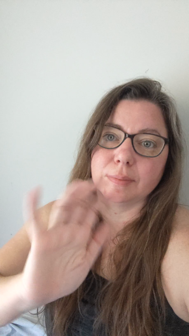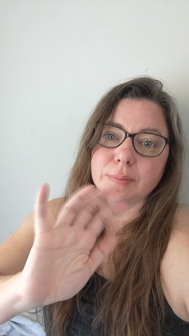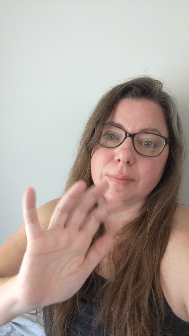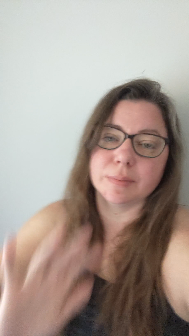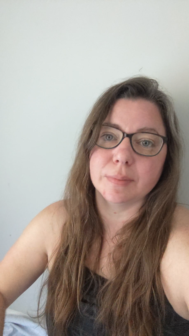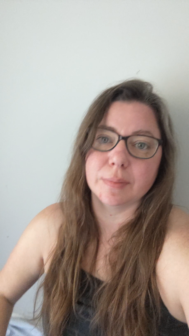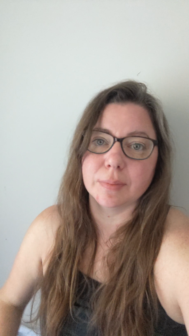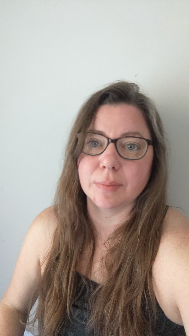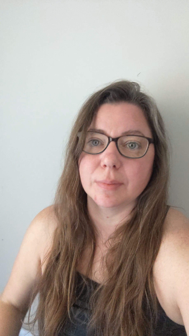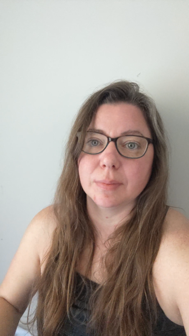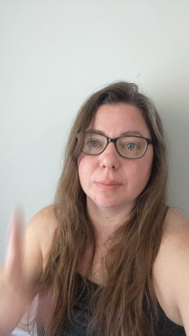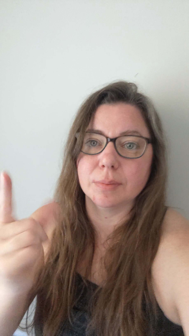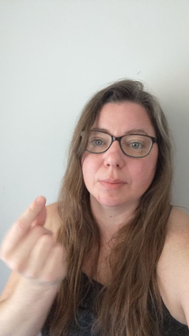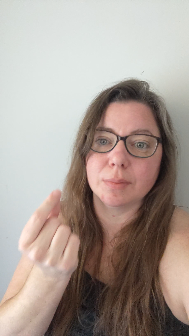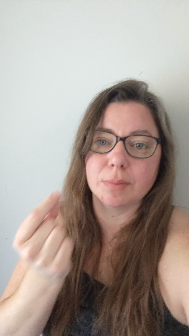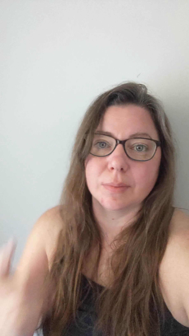do